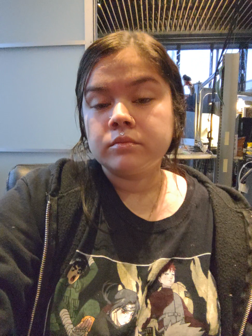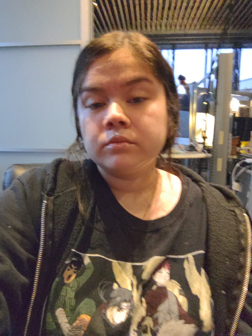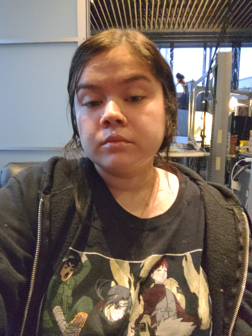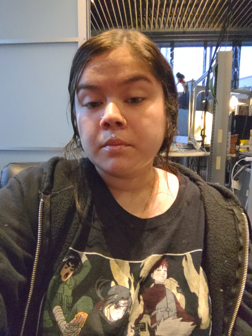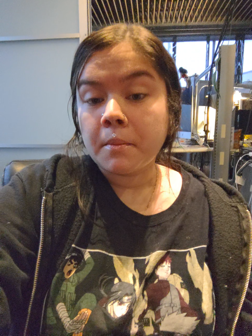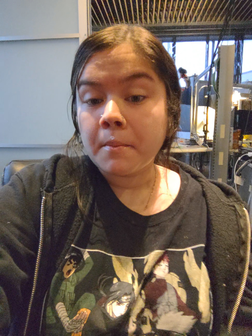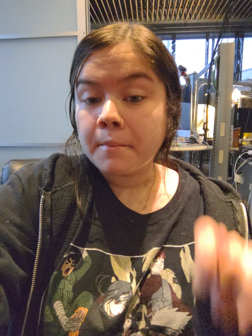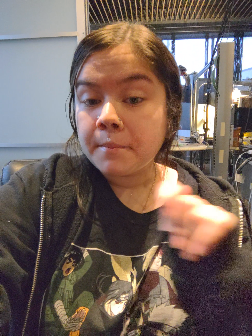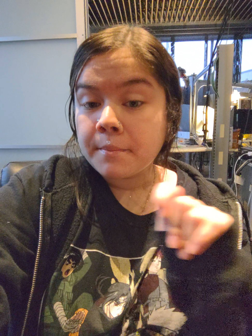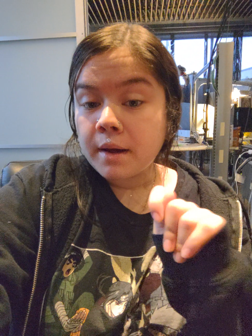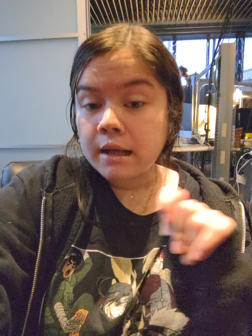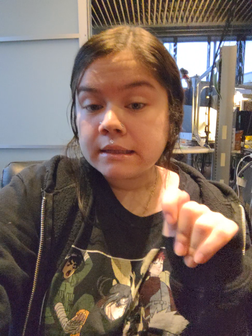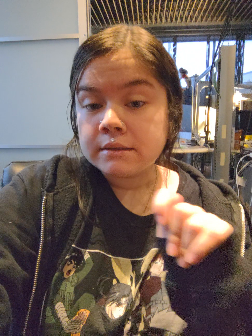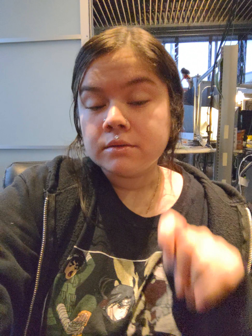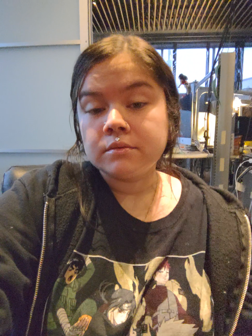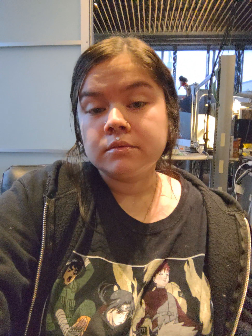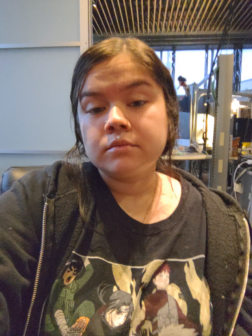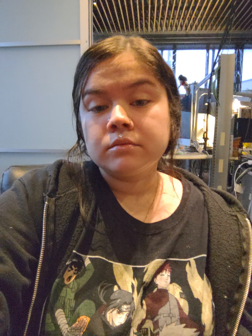potty